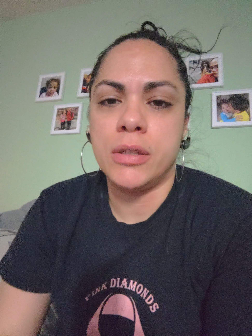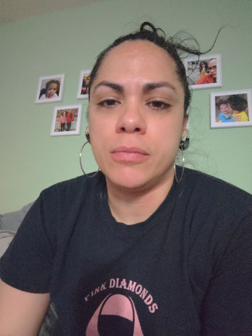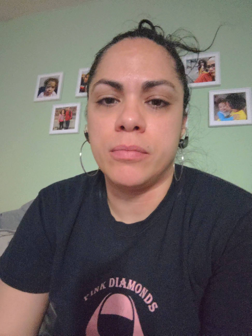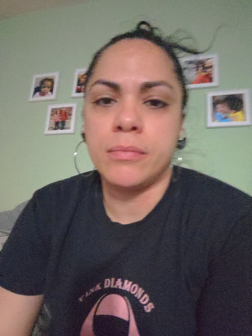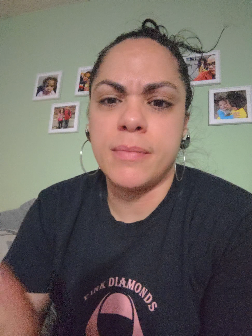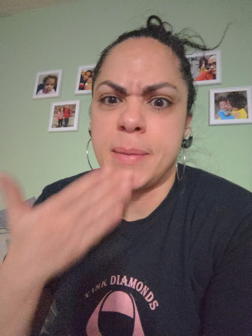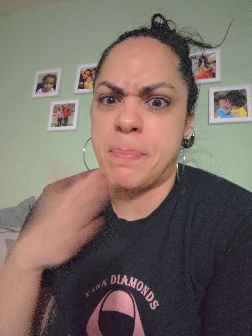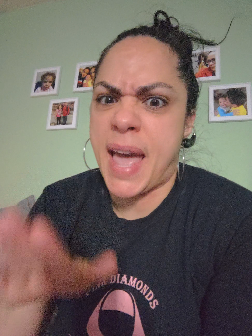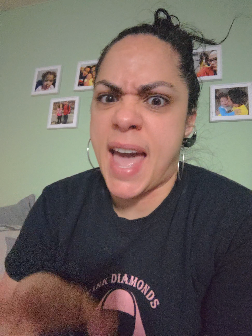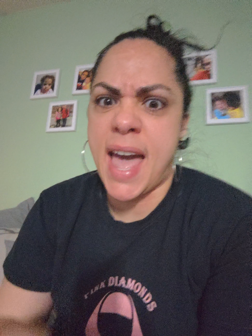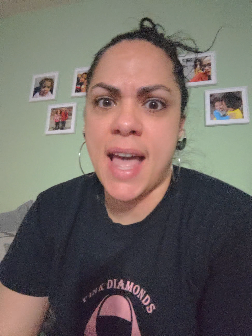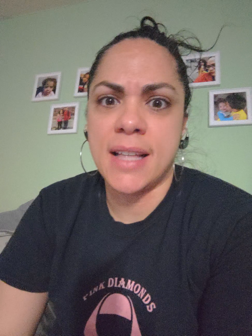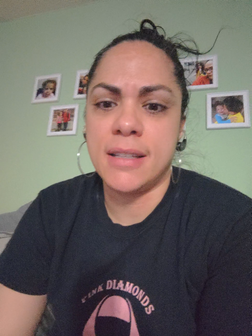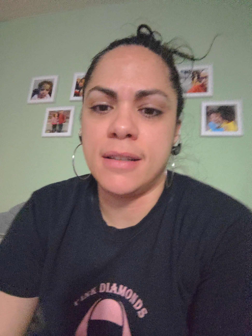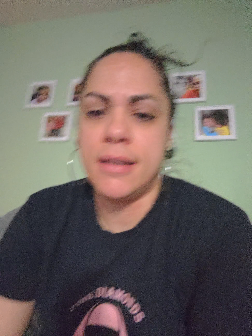bad